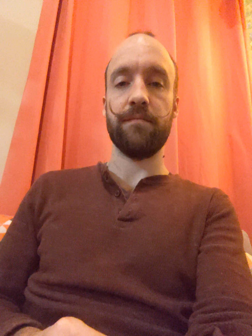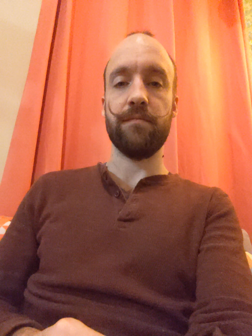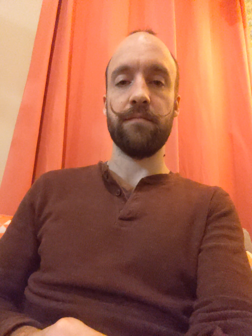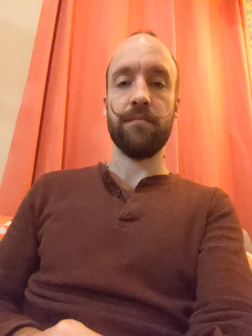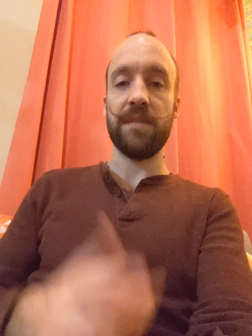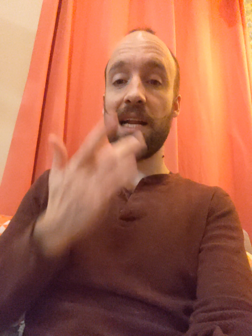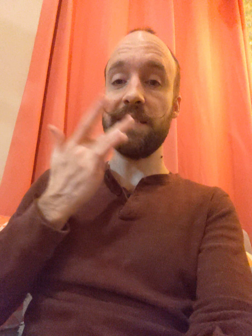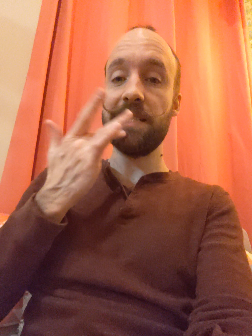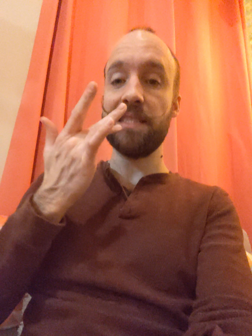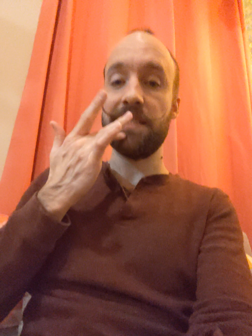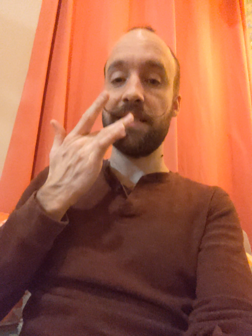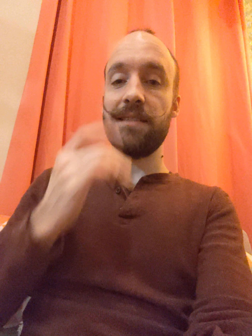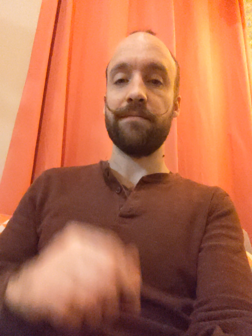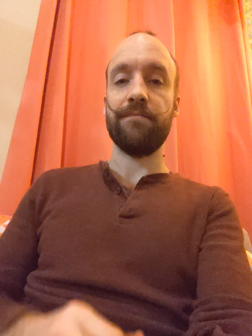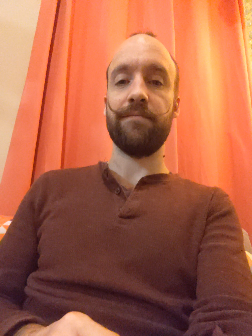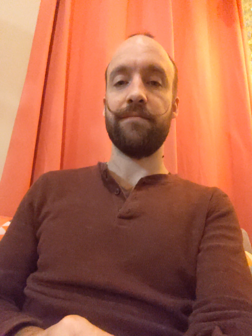taste